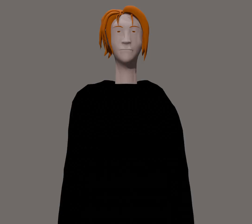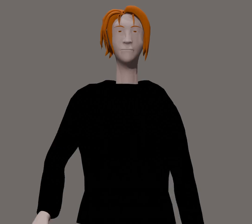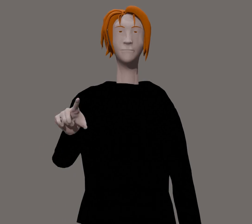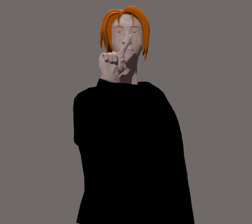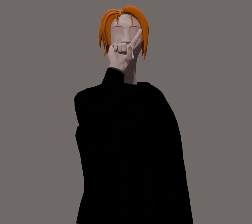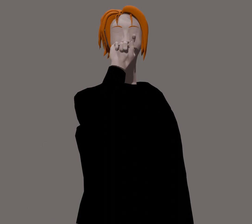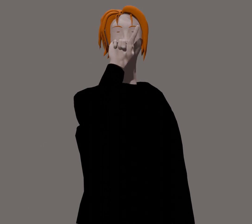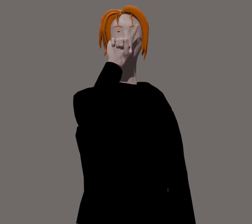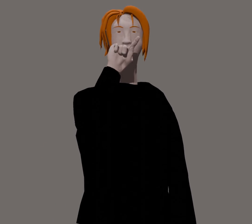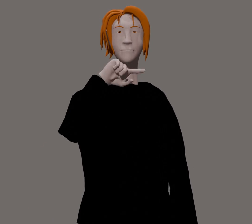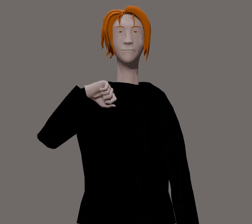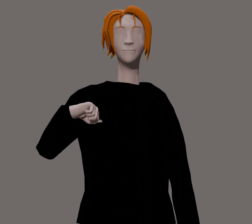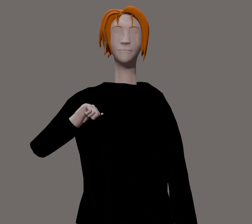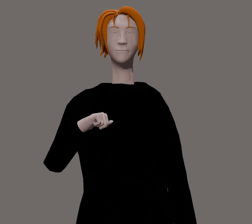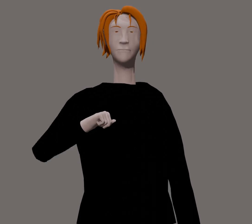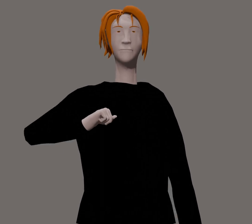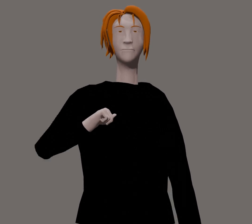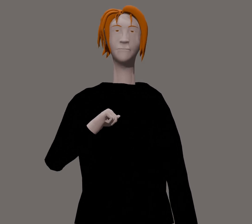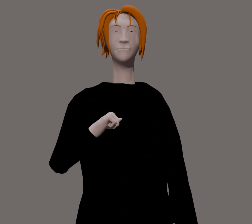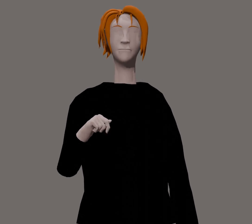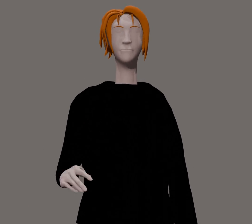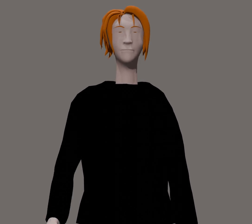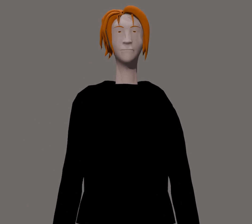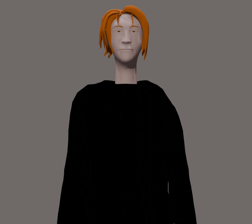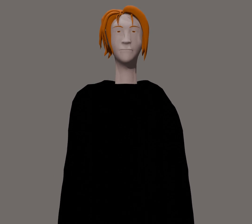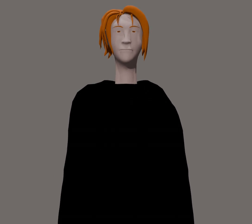Chicken Wing